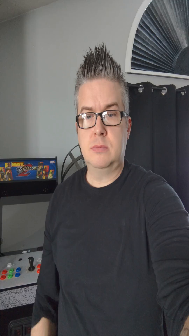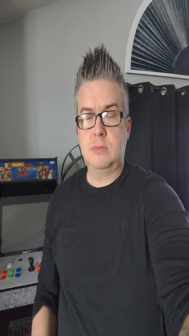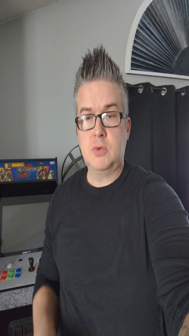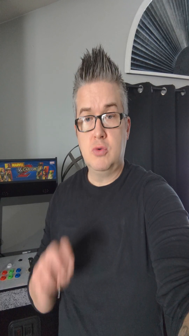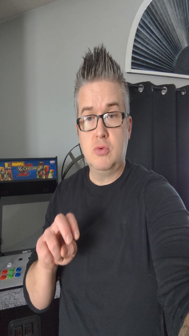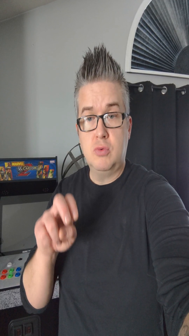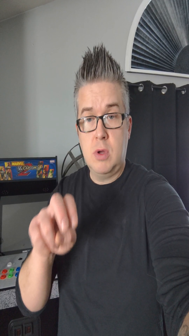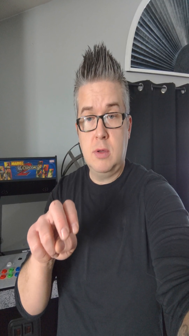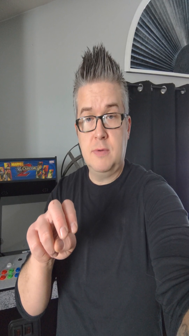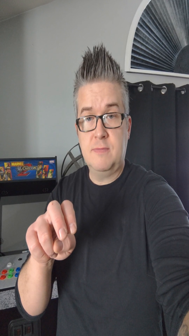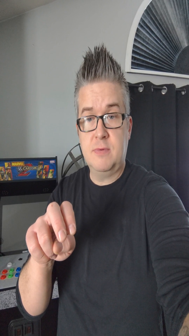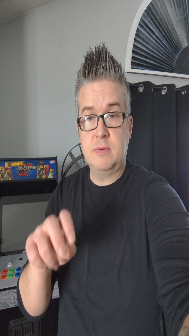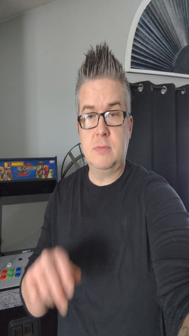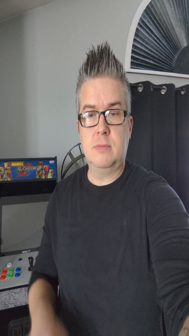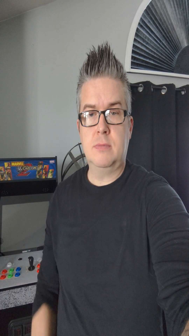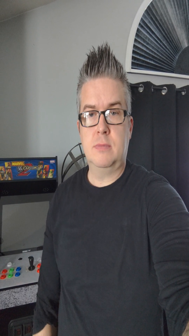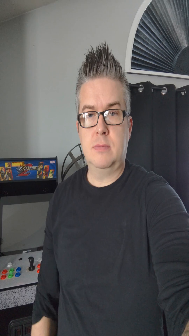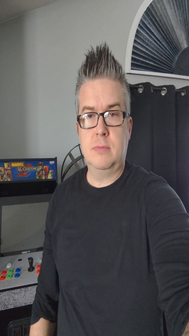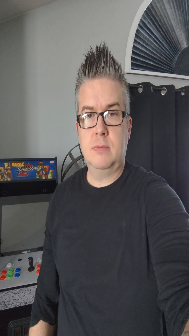ride